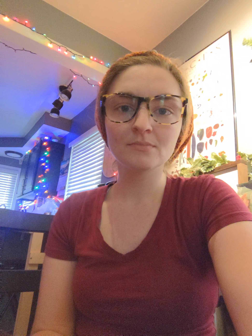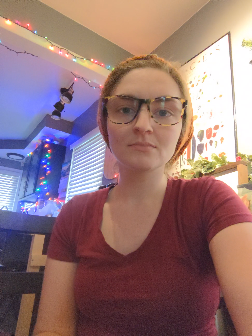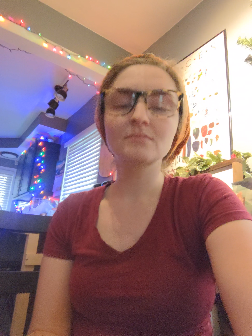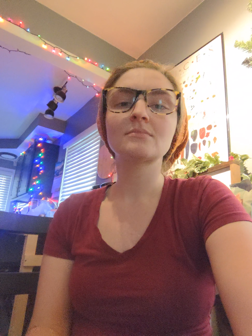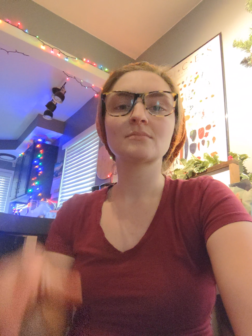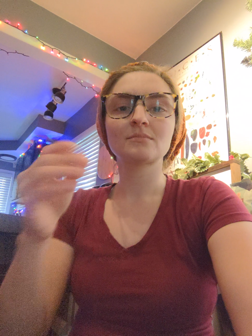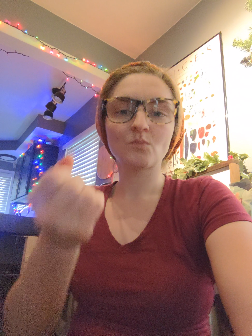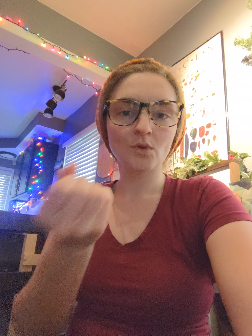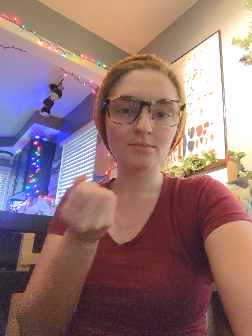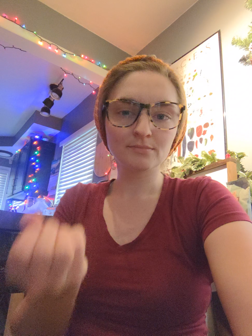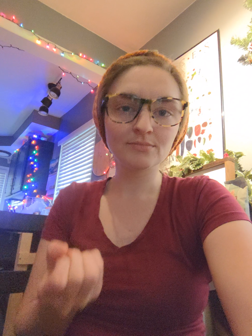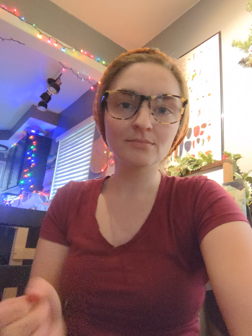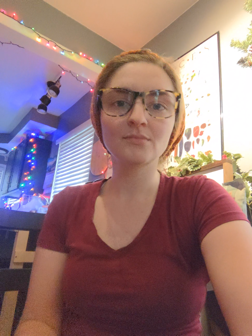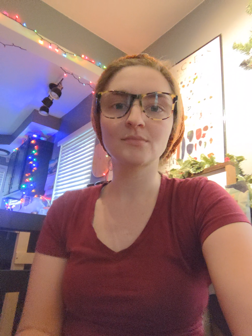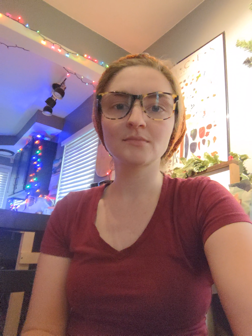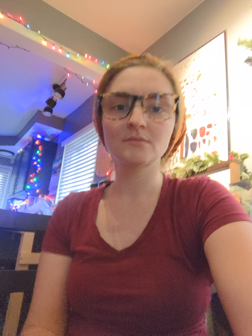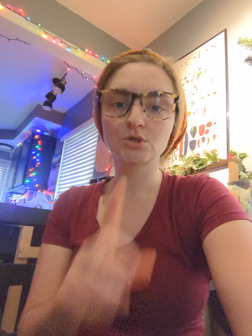drawer